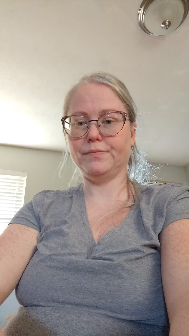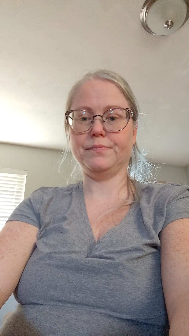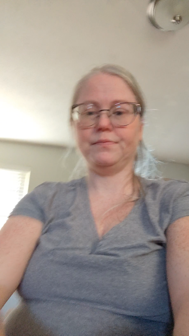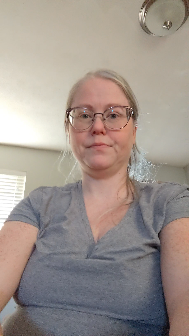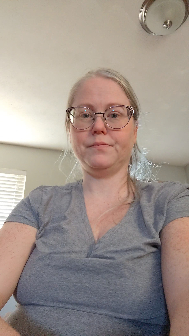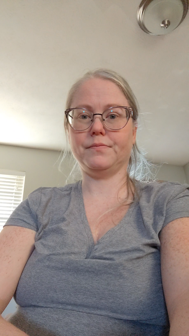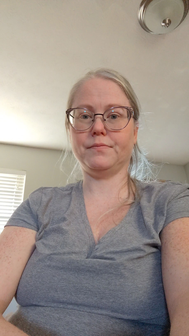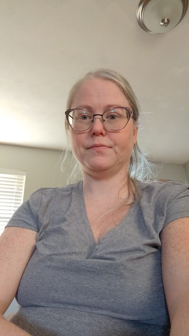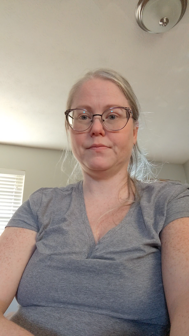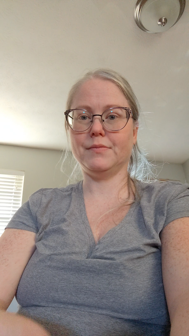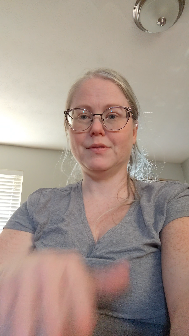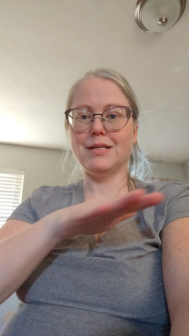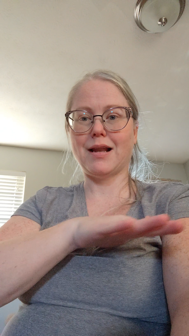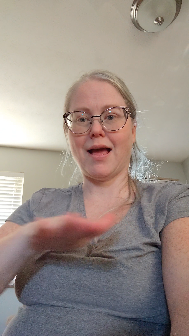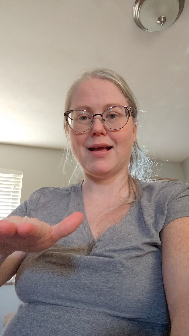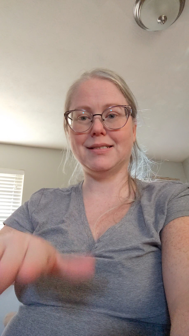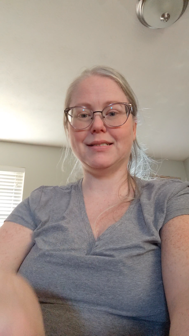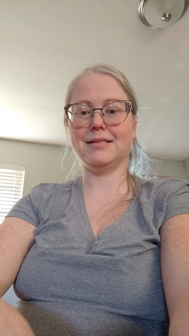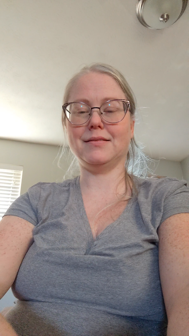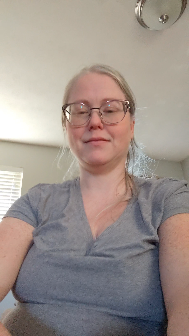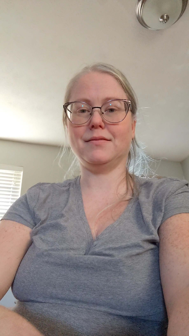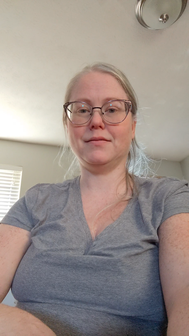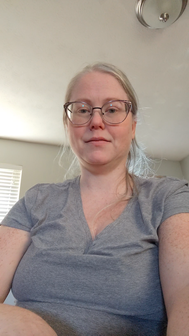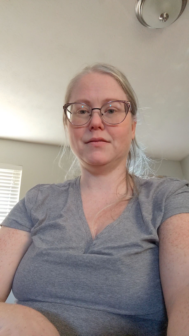nice